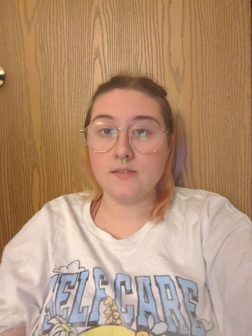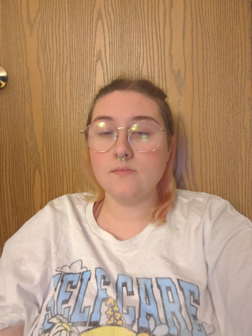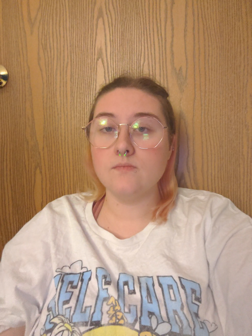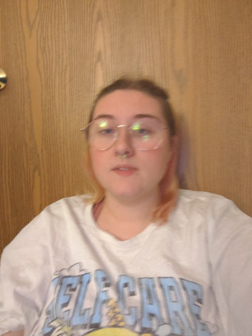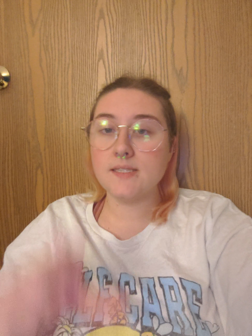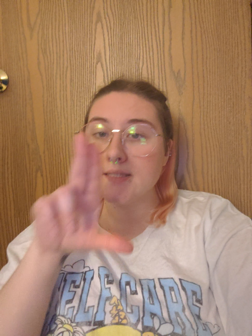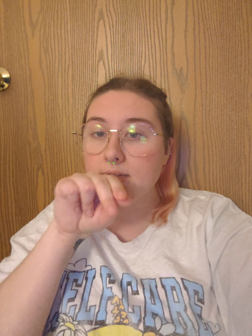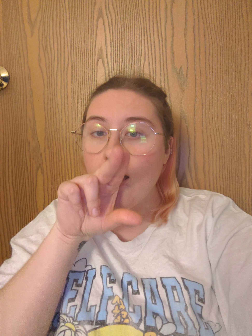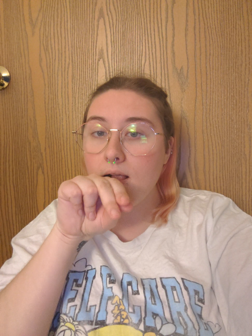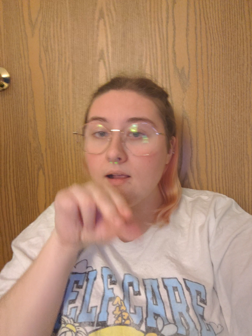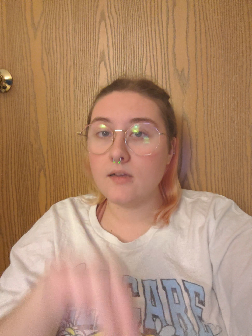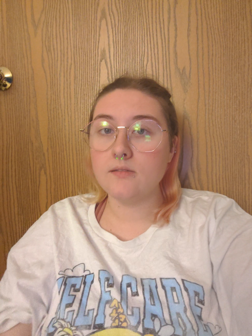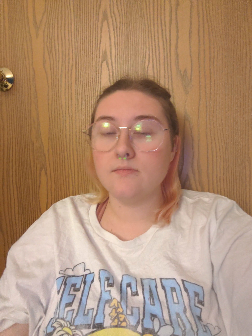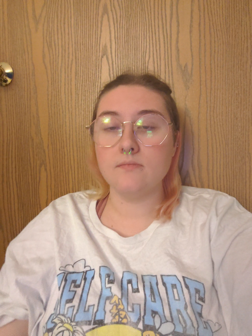duck